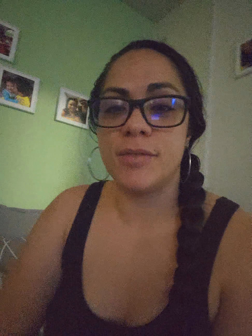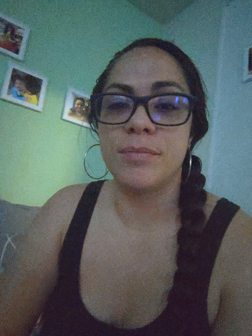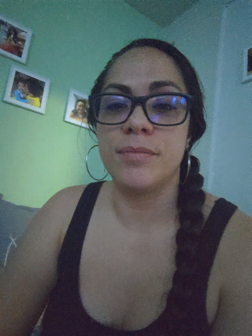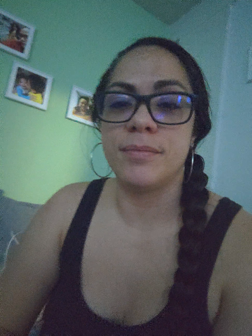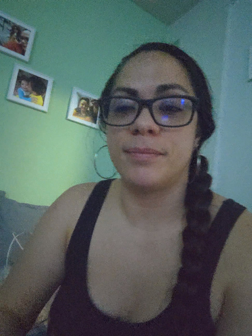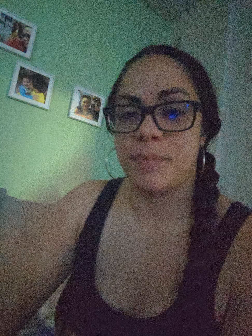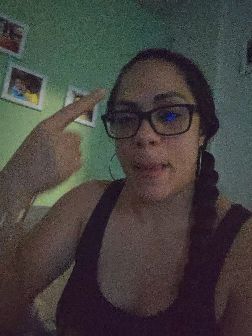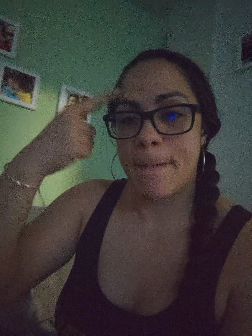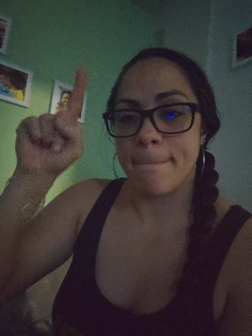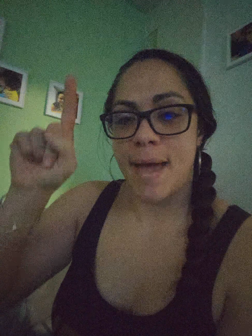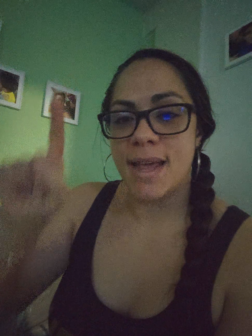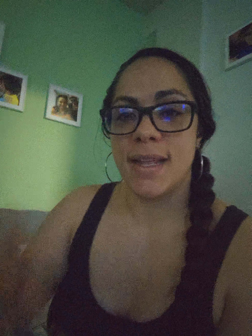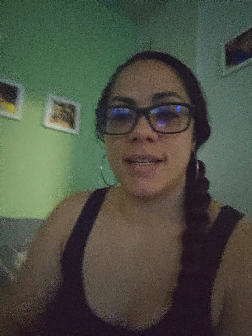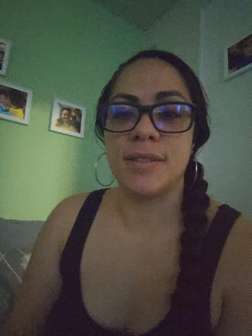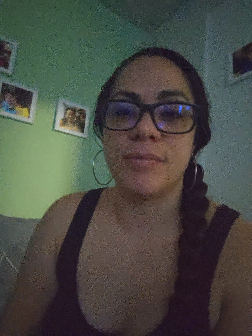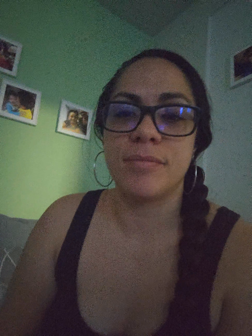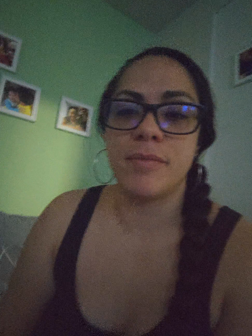penny